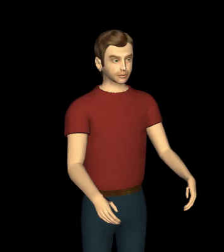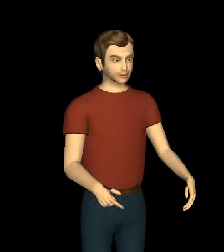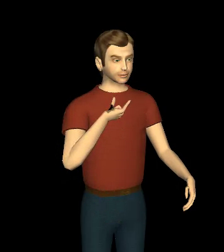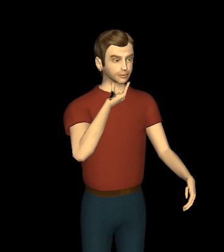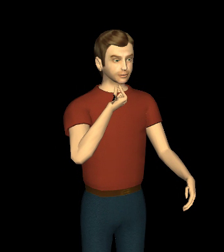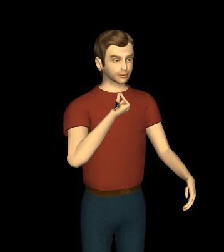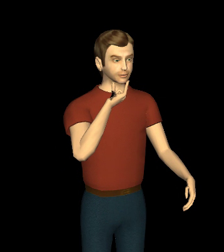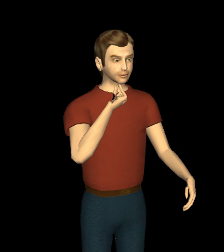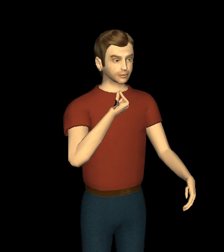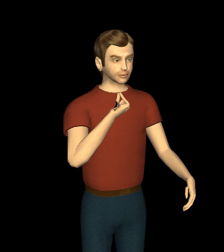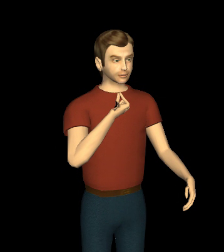سهل